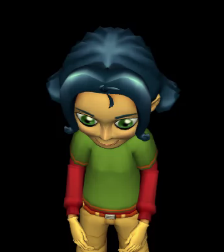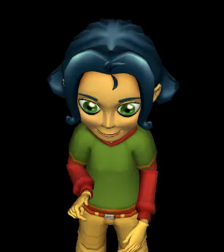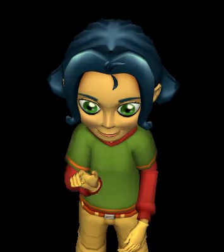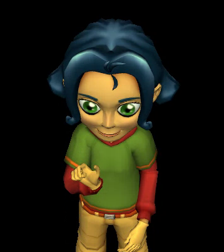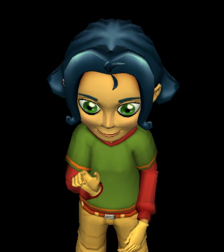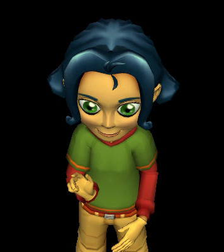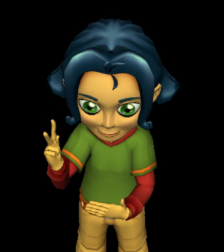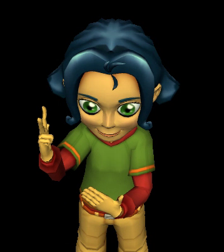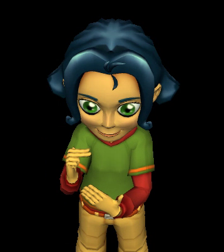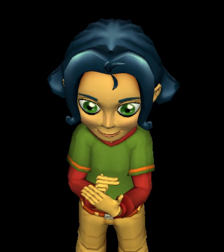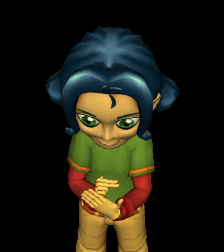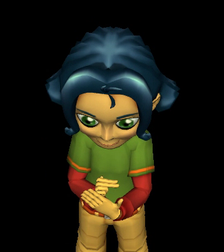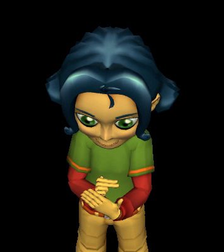فنان